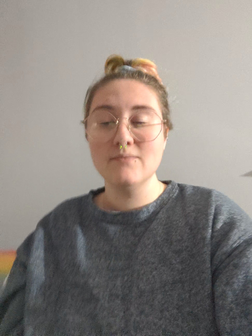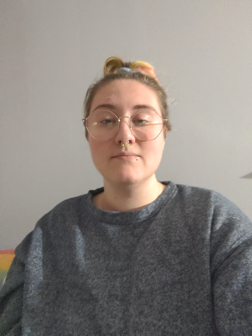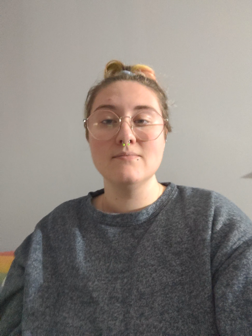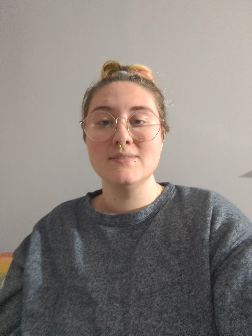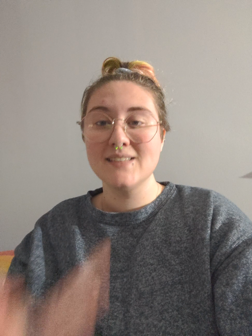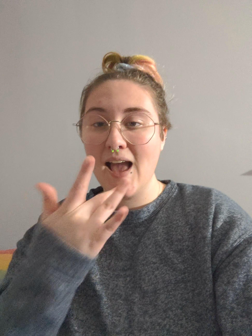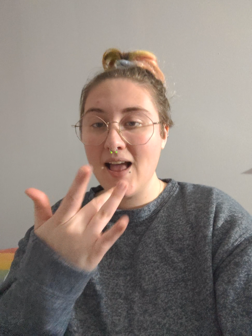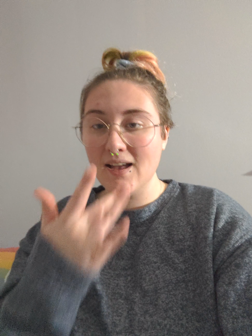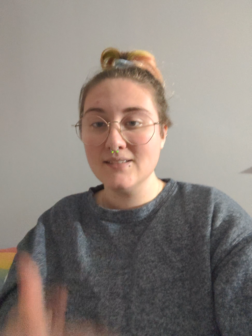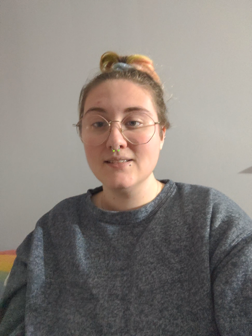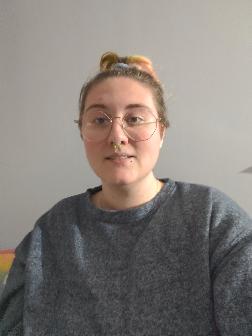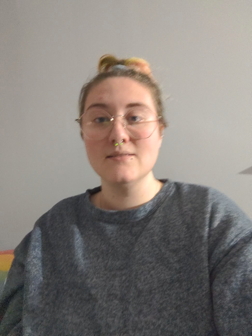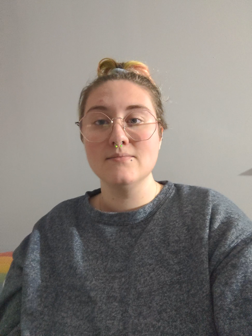taste